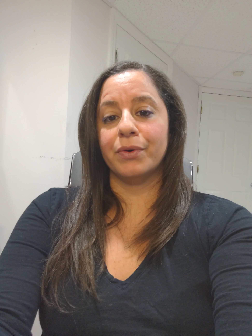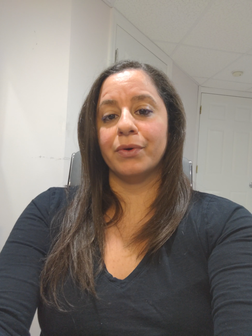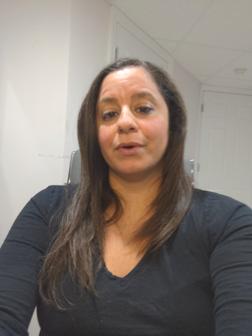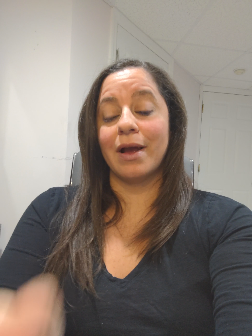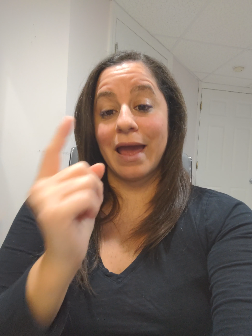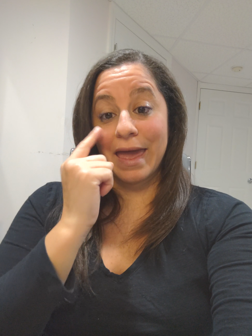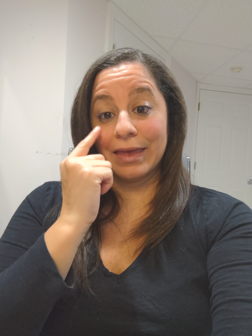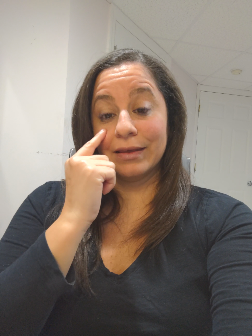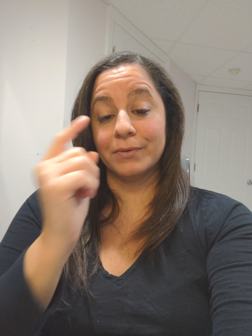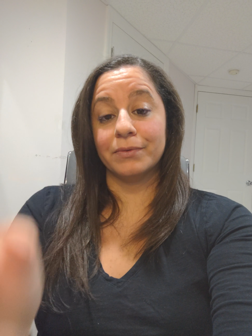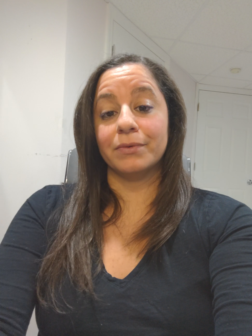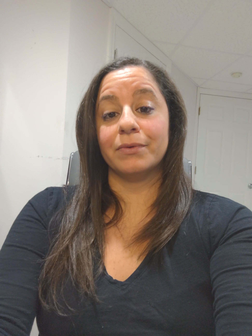eye